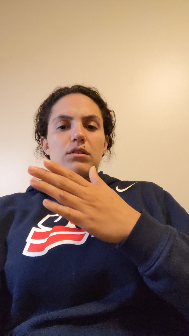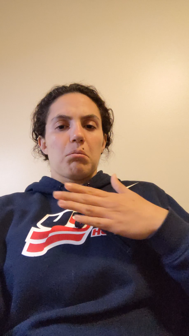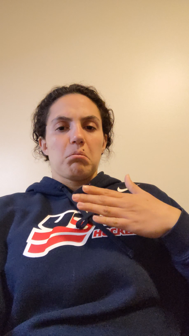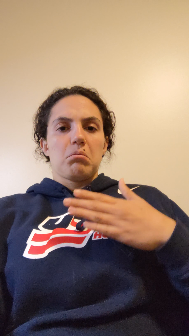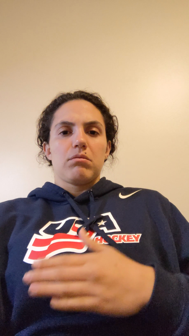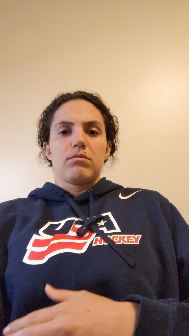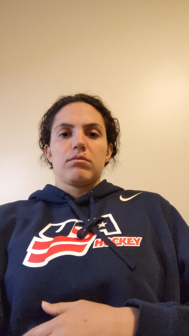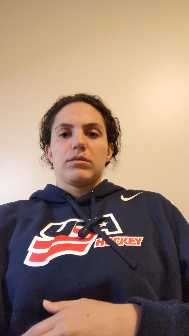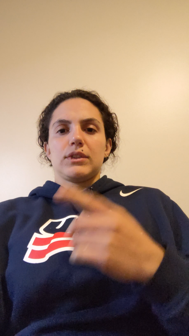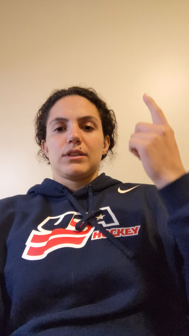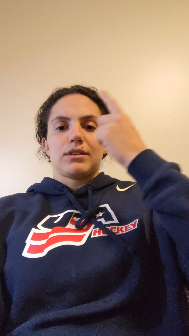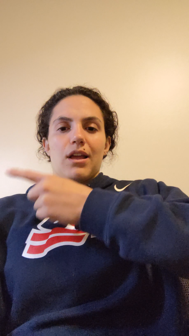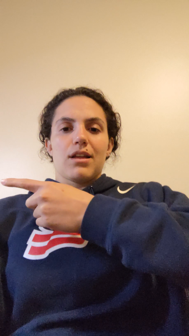day